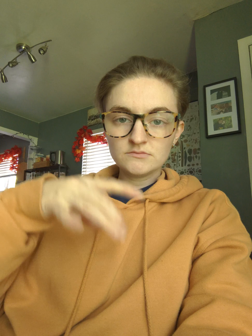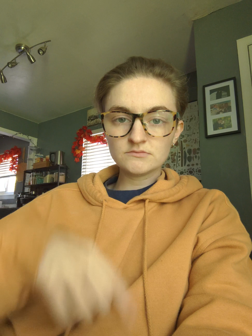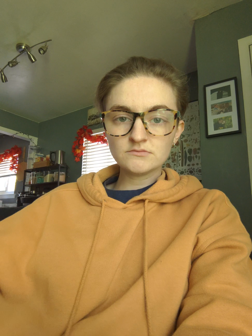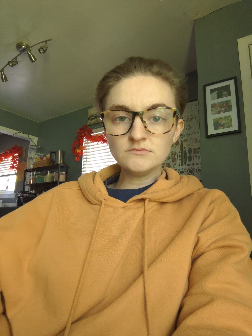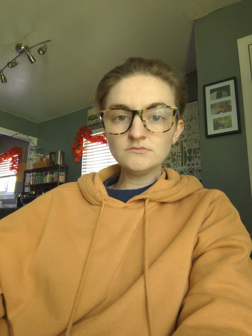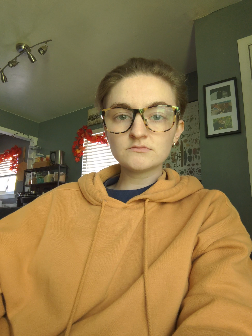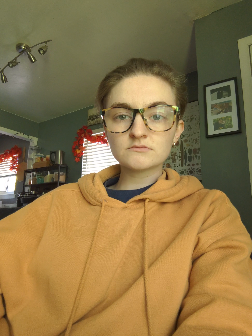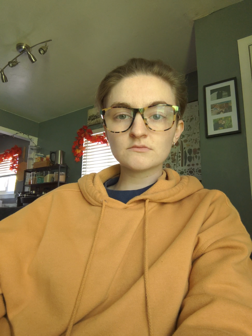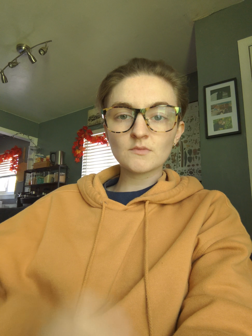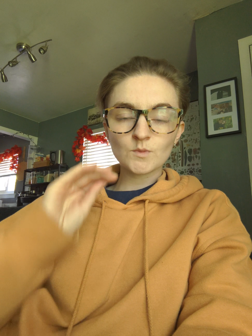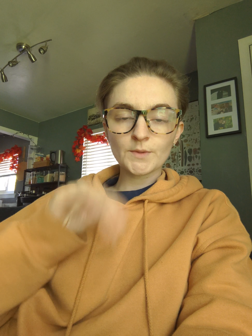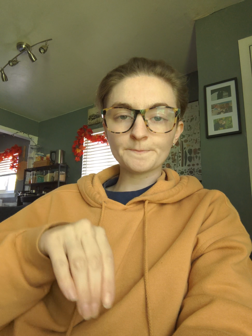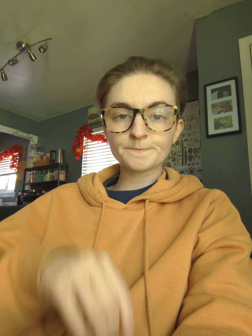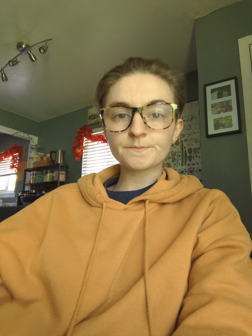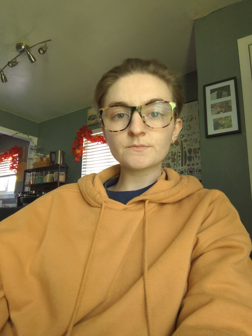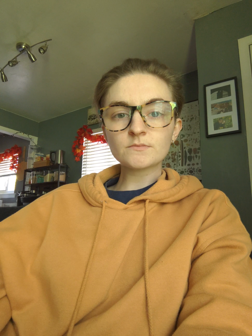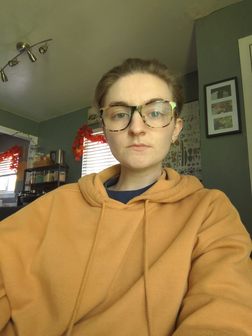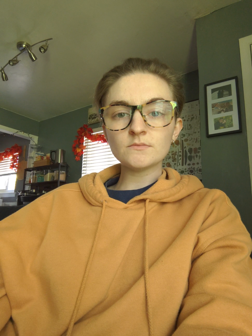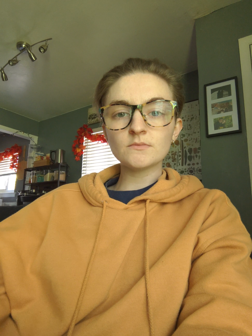put